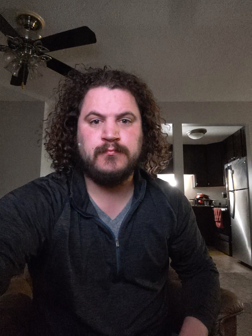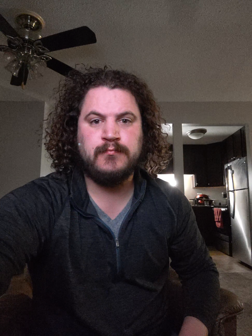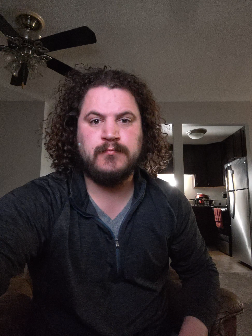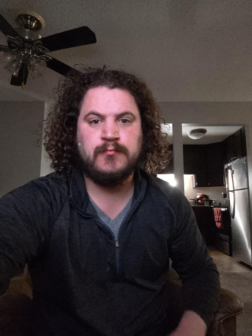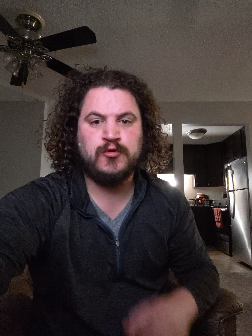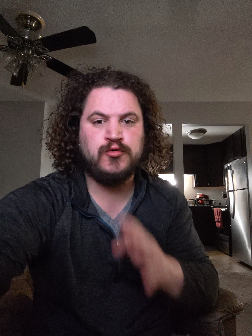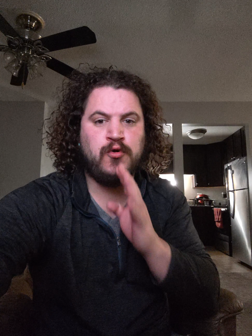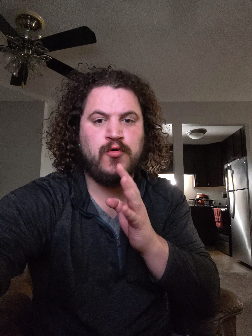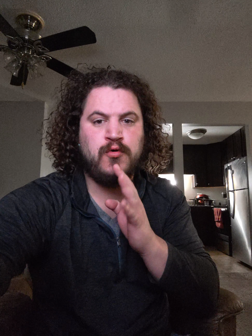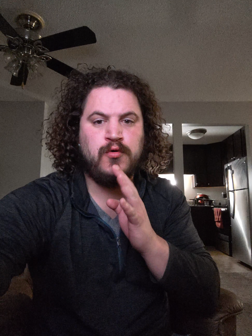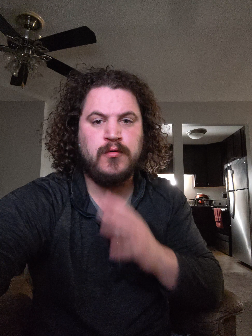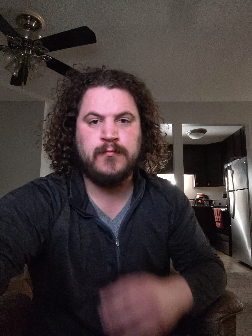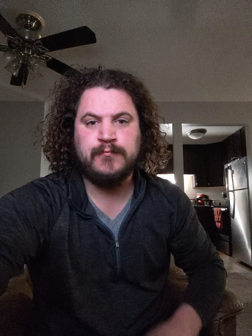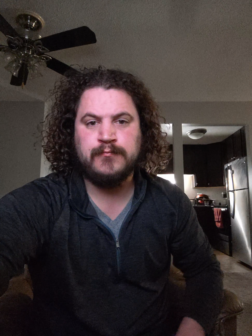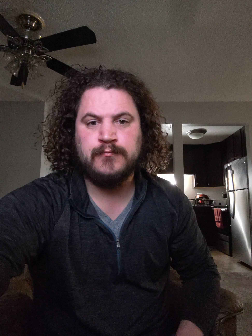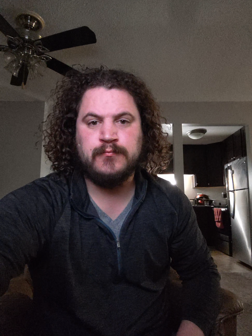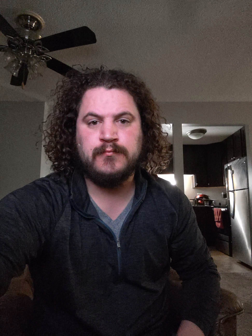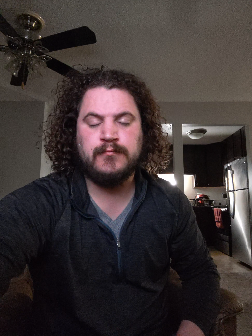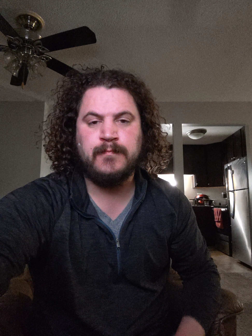talk